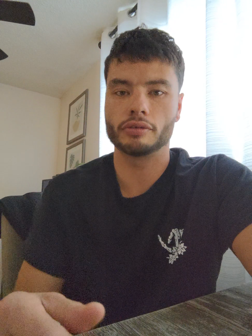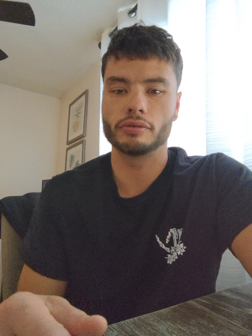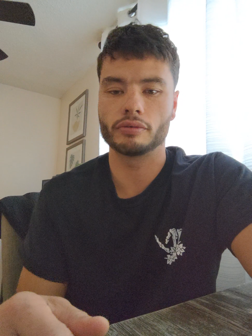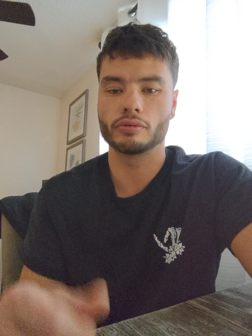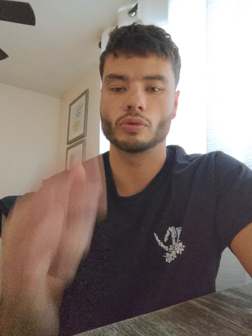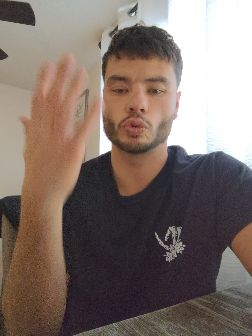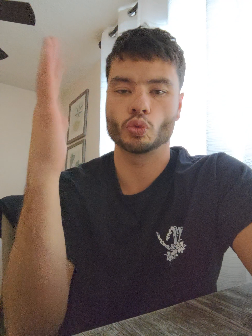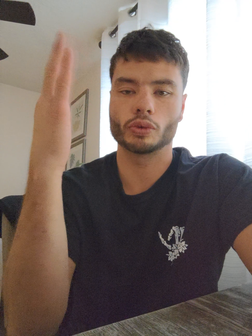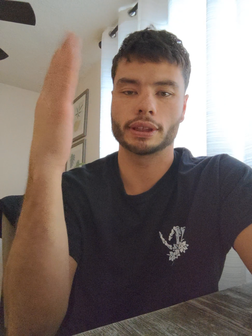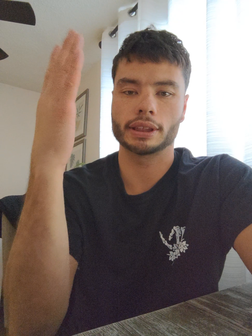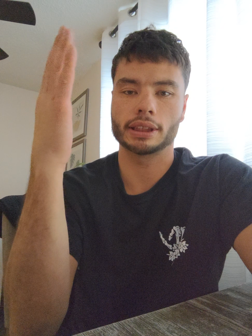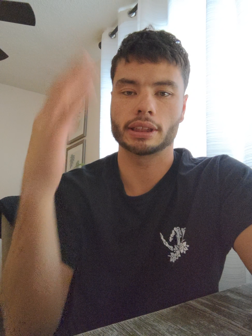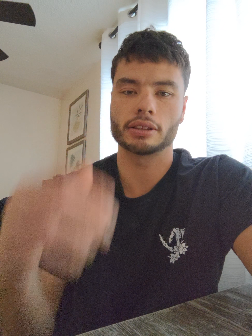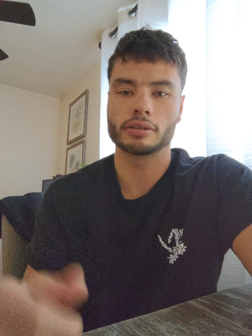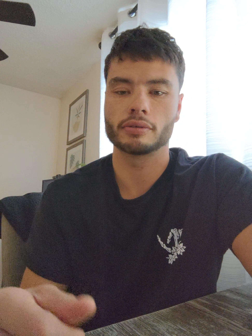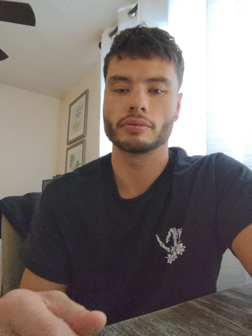tree